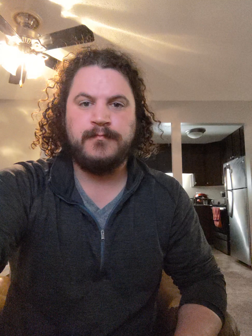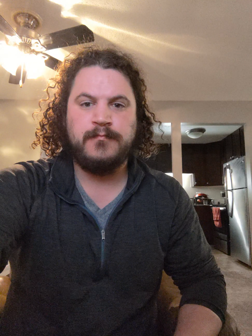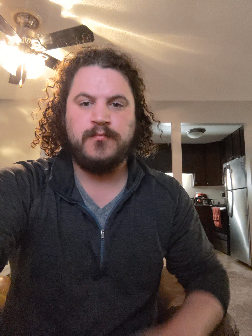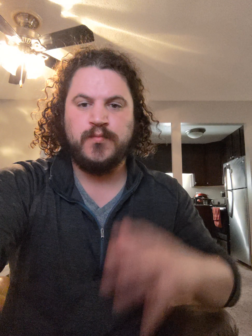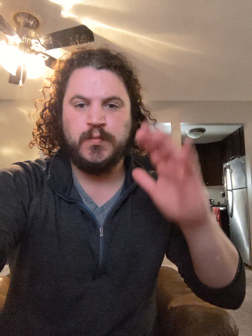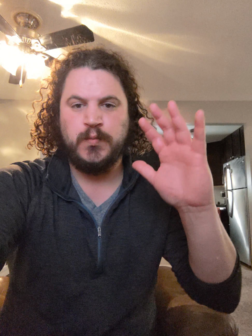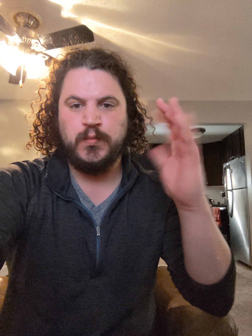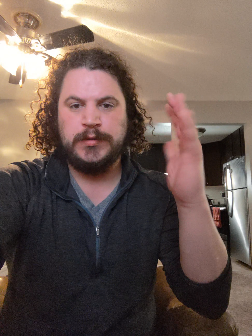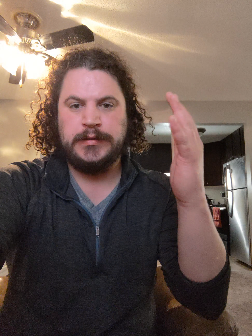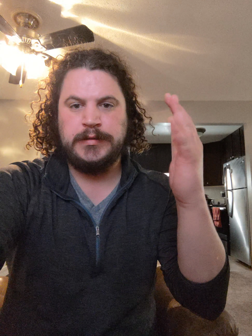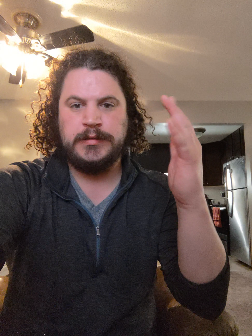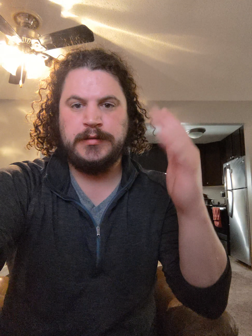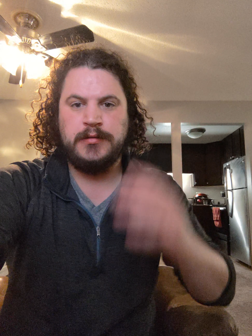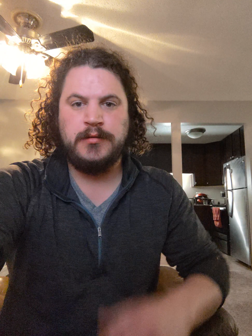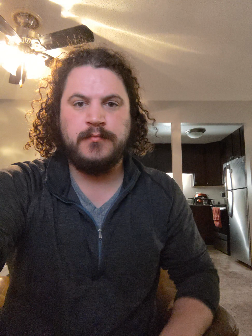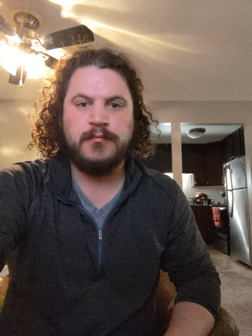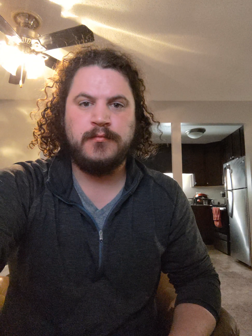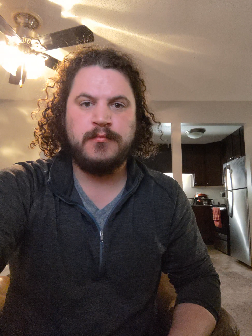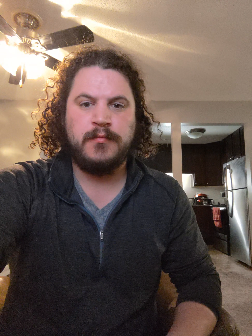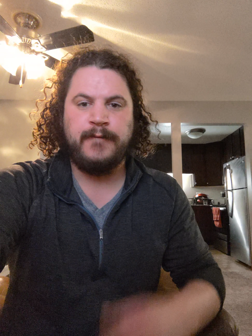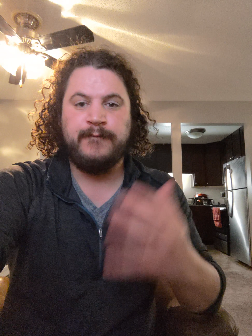tree